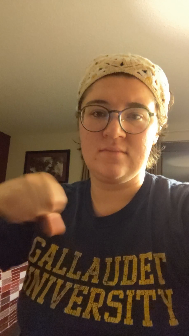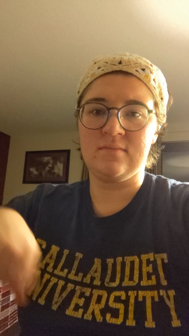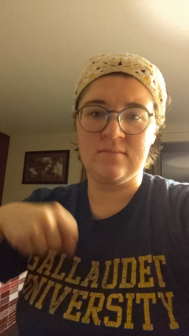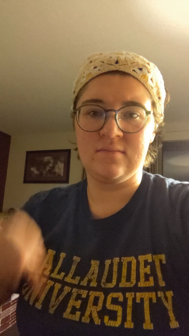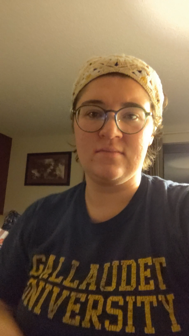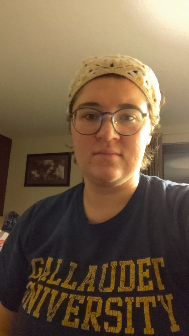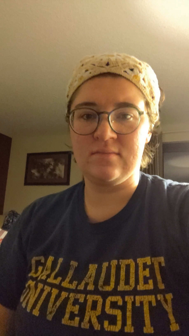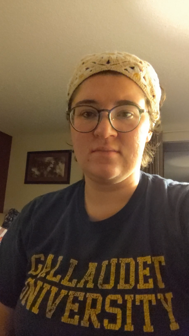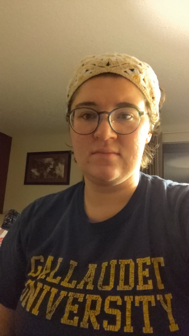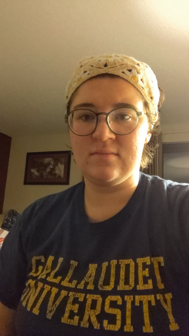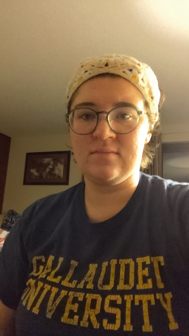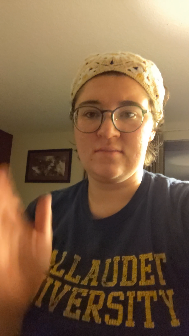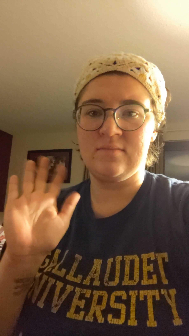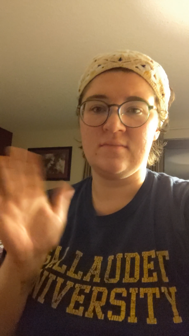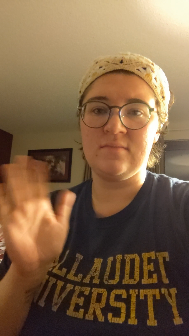hi